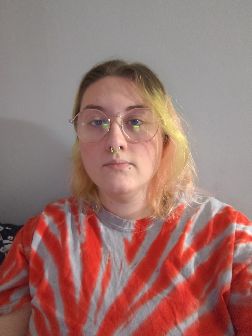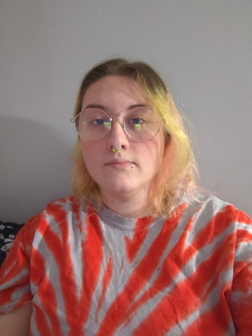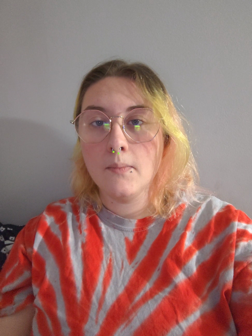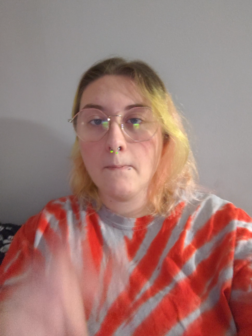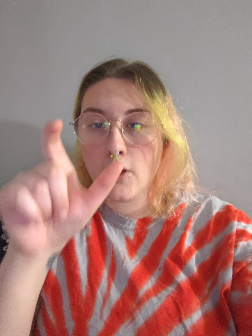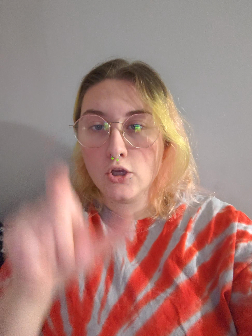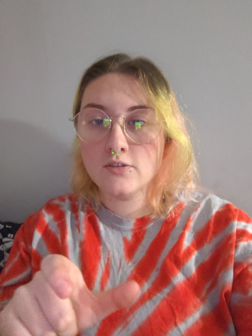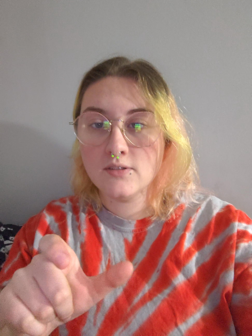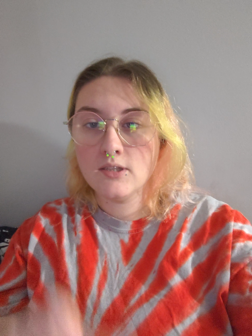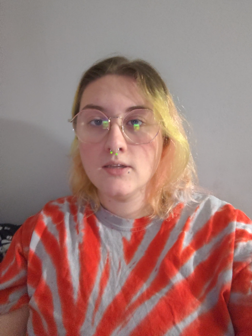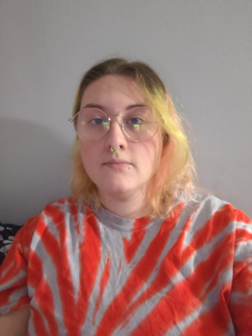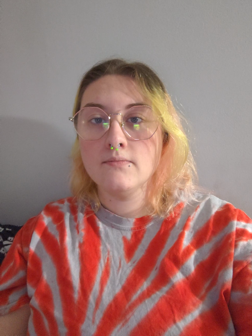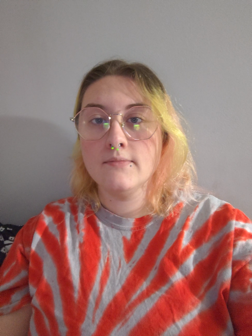person